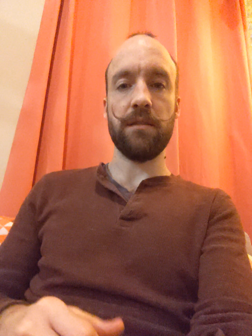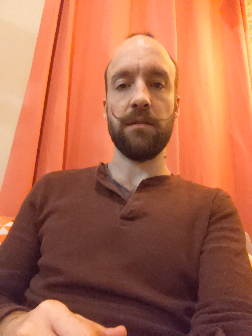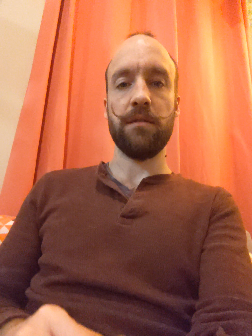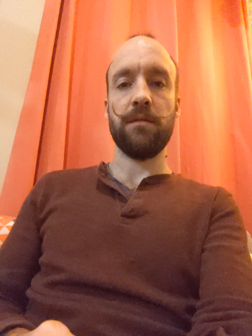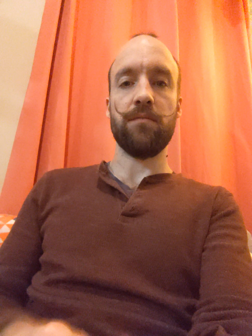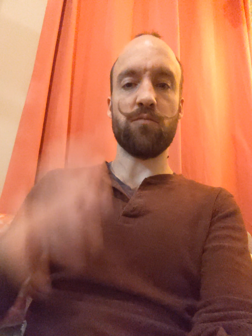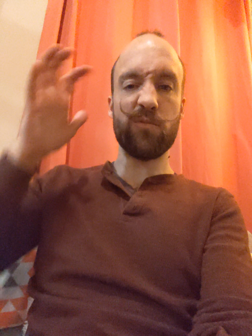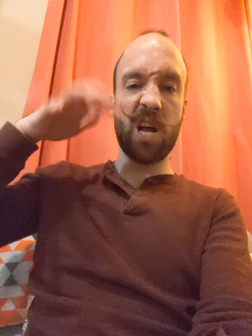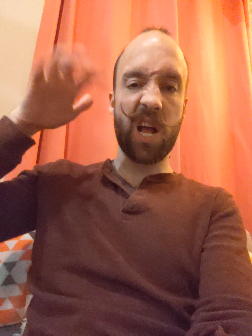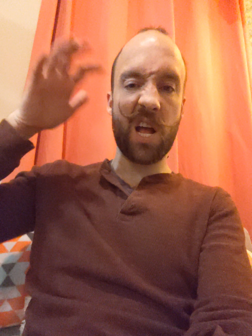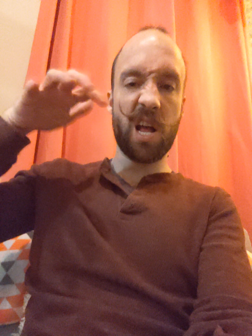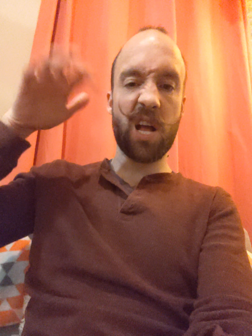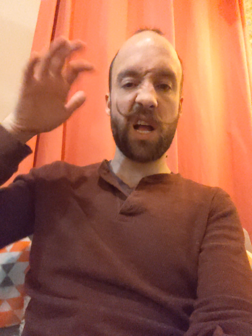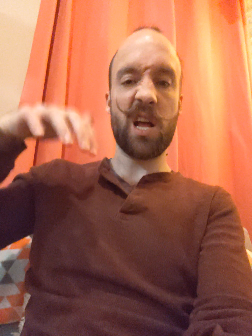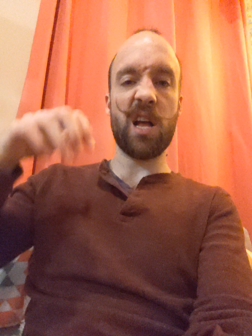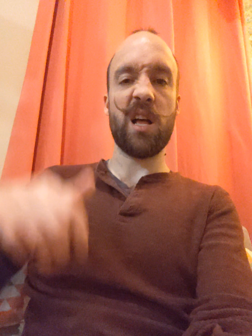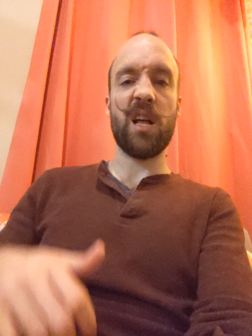rain